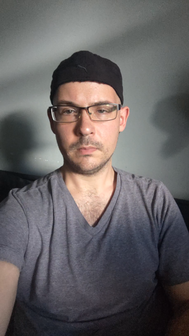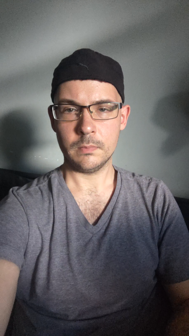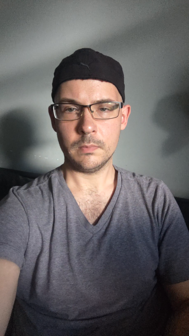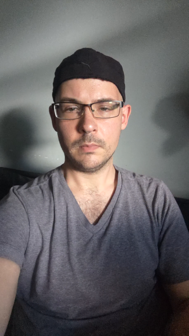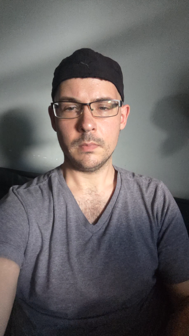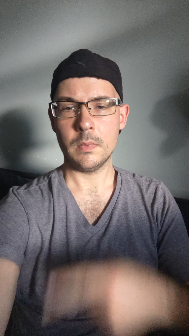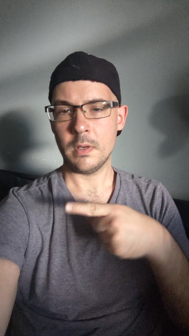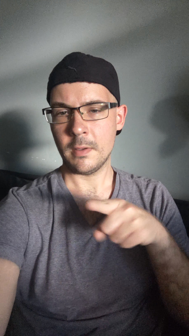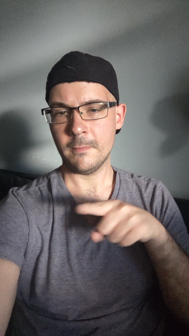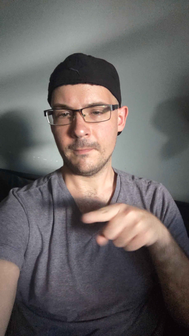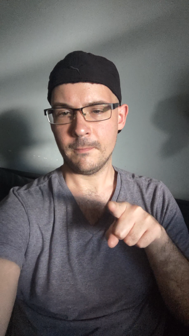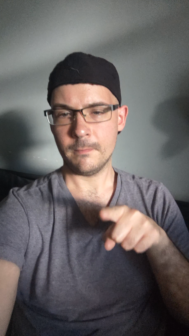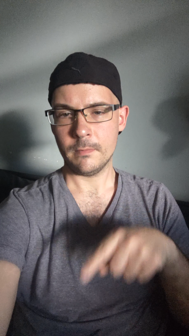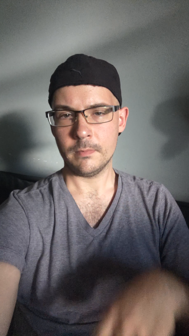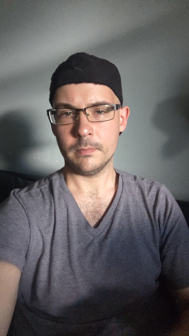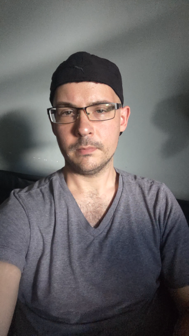knife